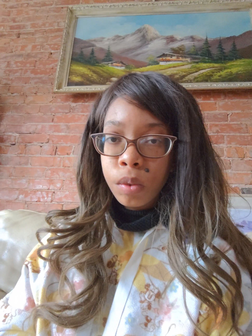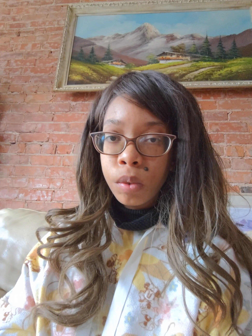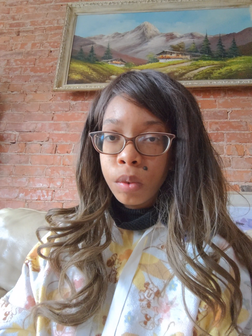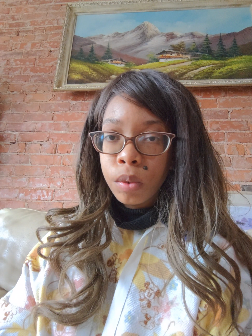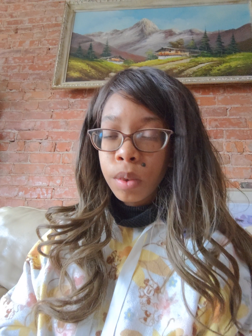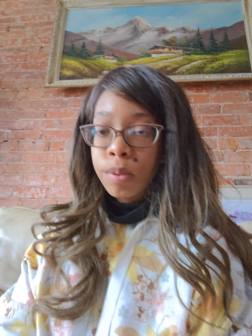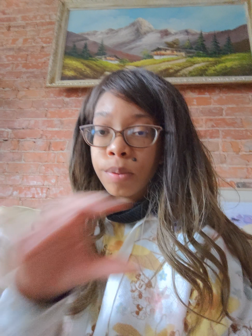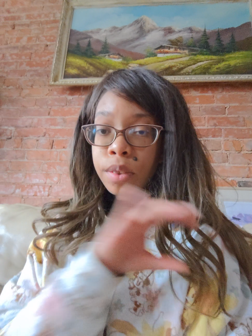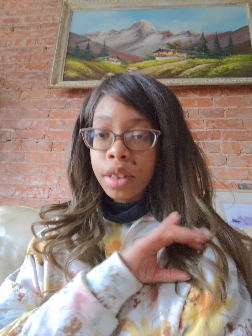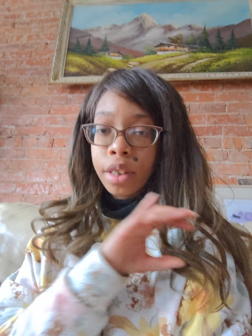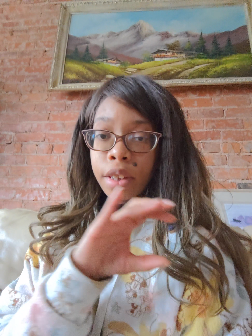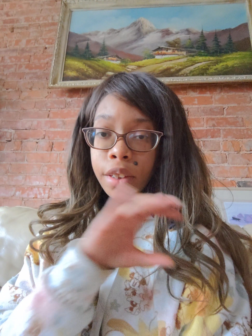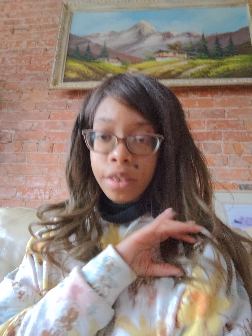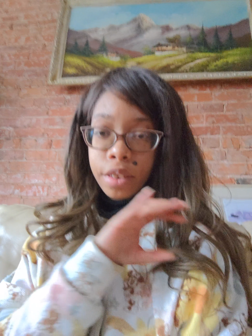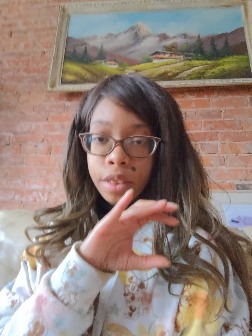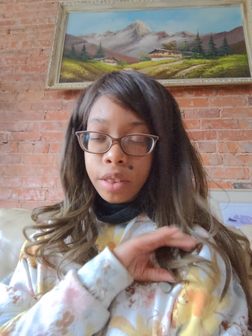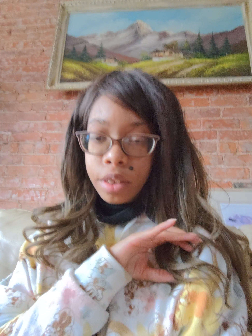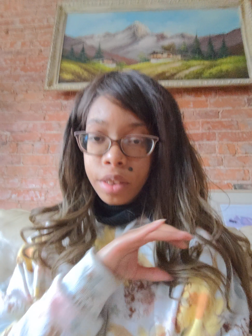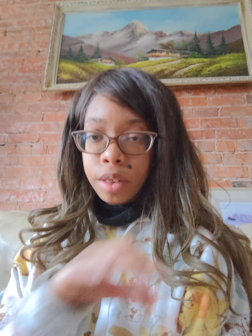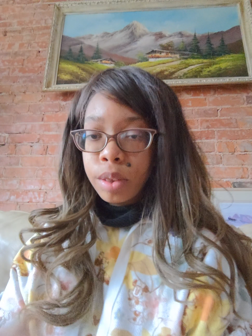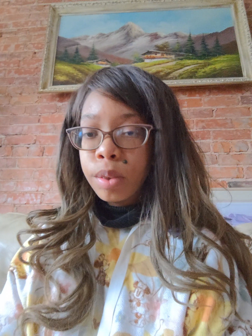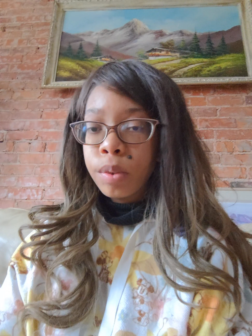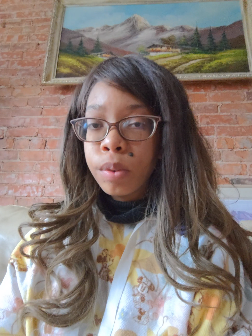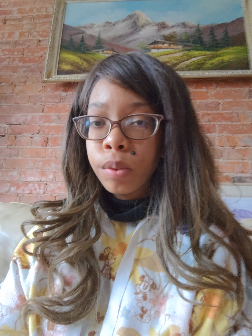police